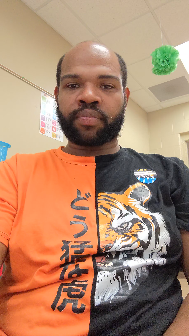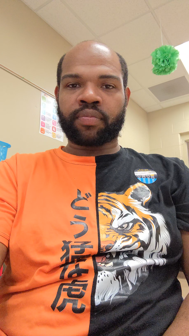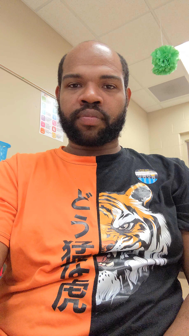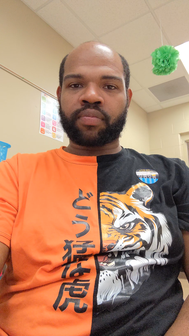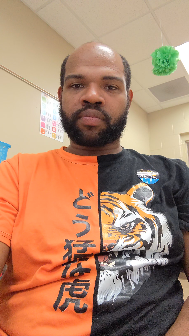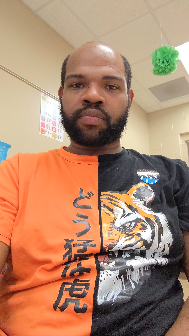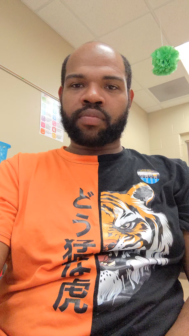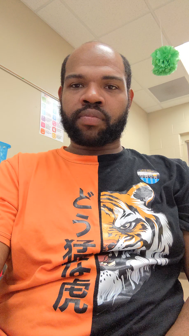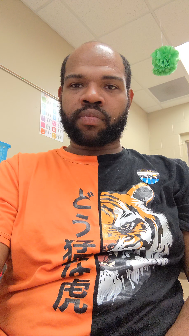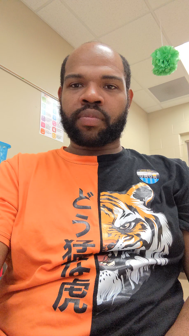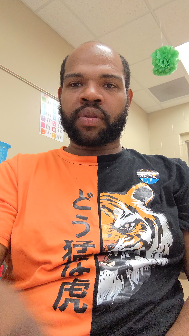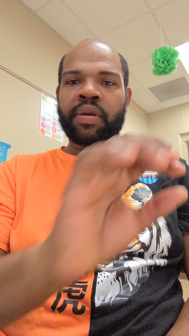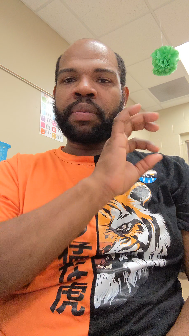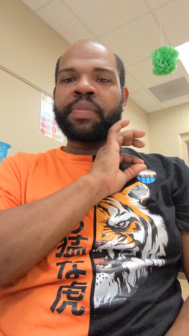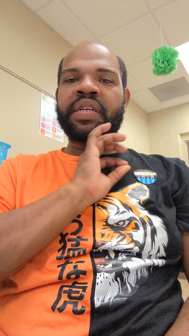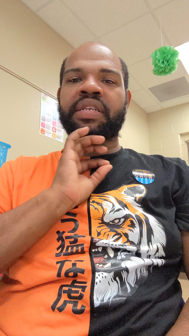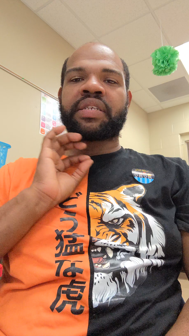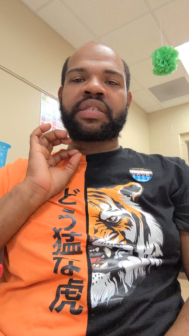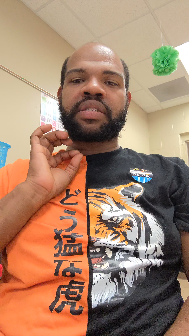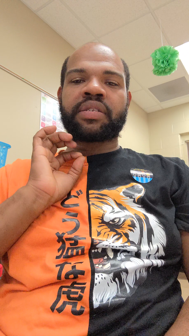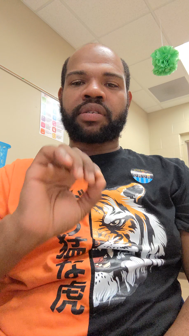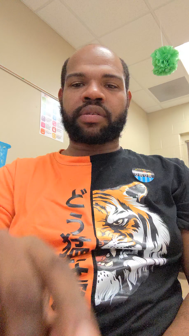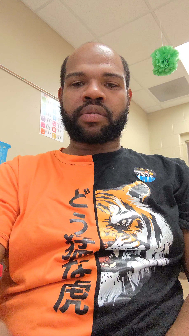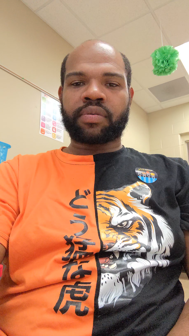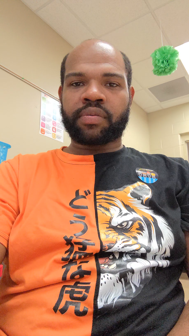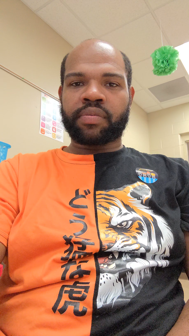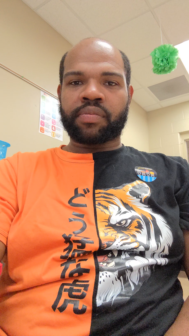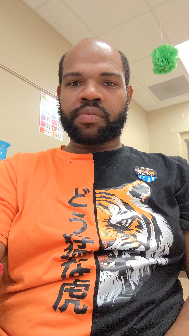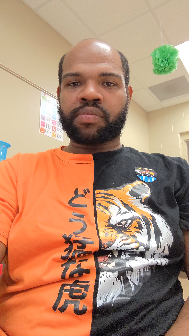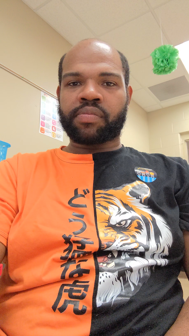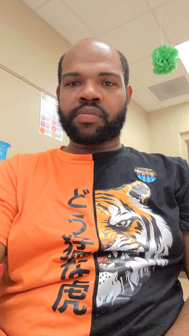beads